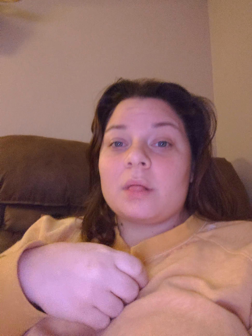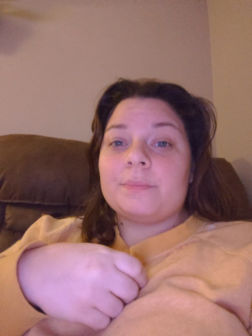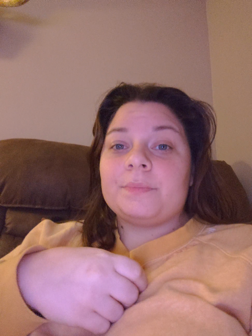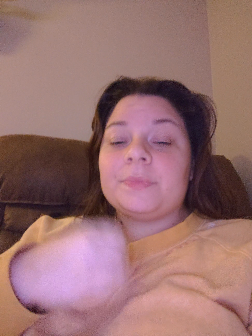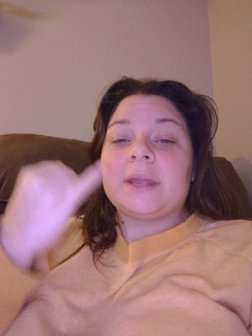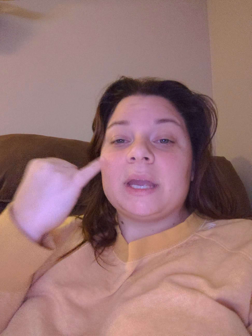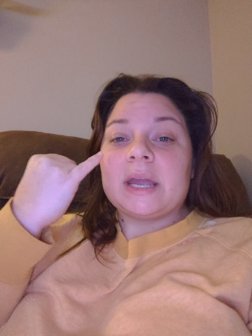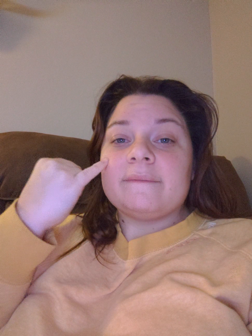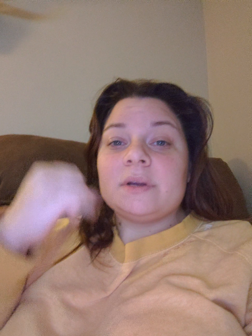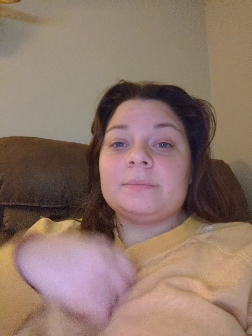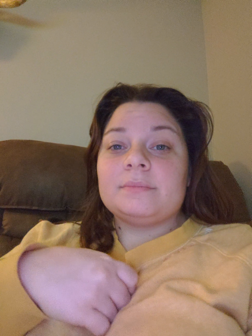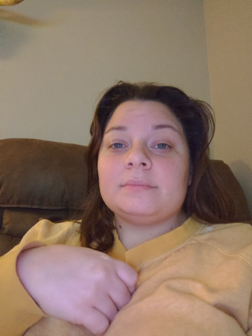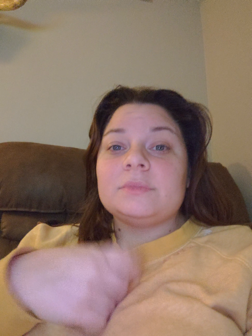if